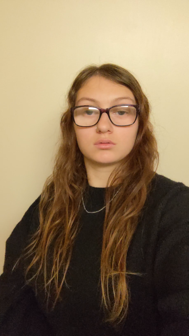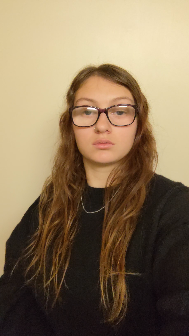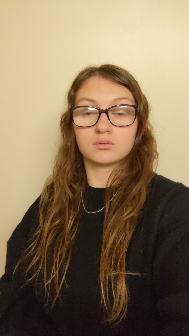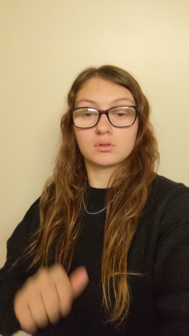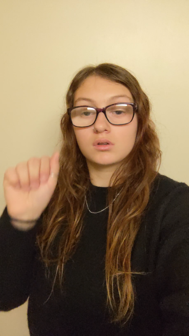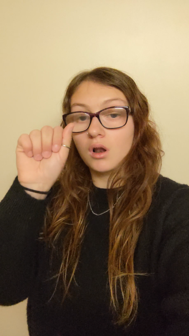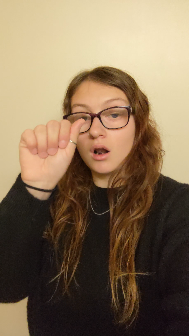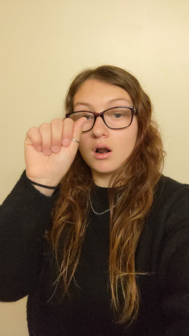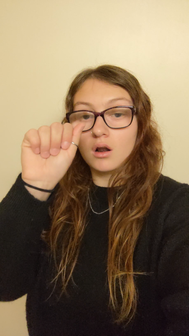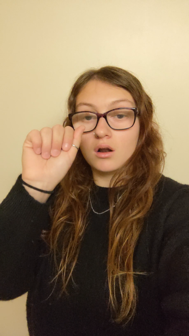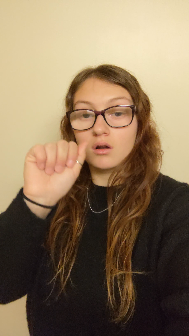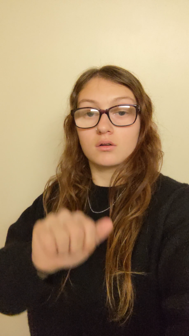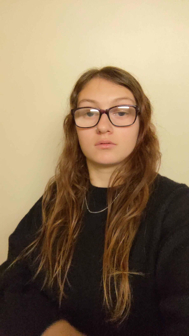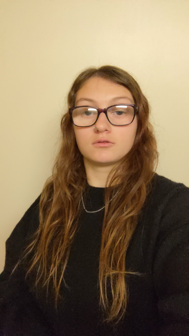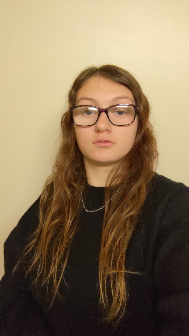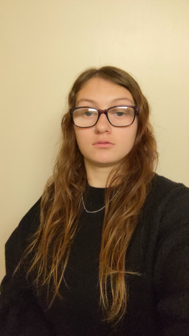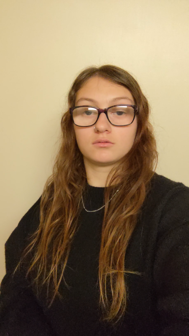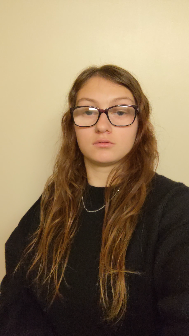knock